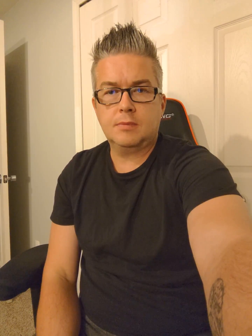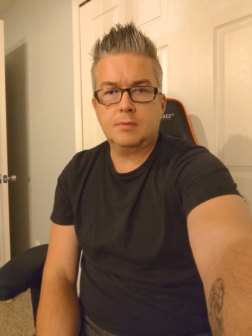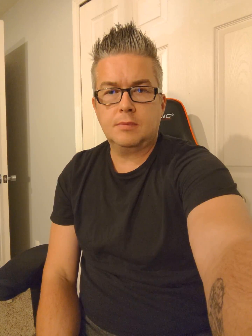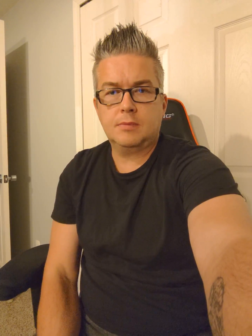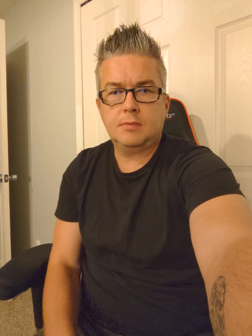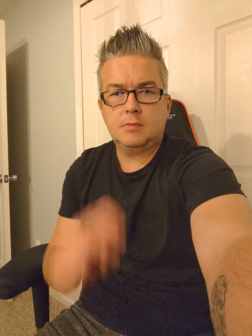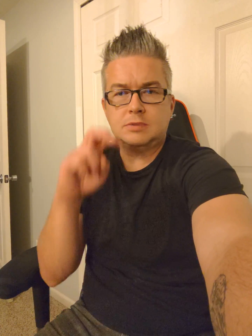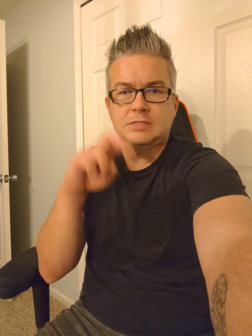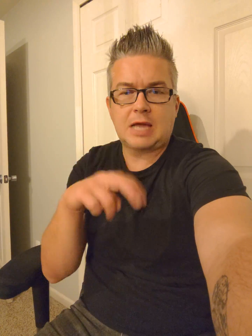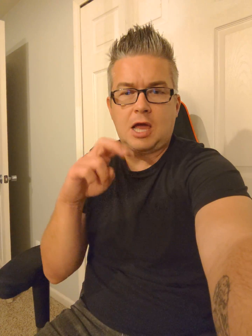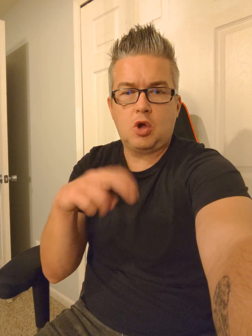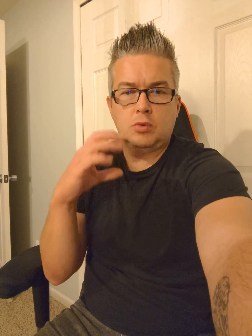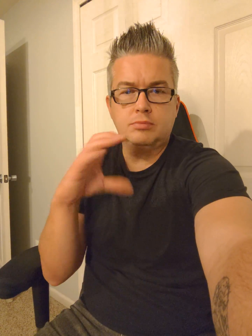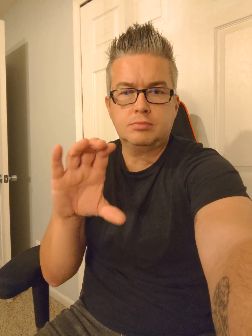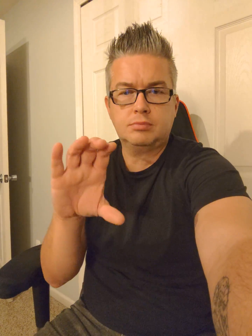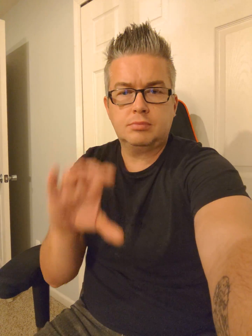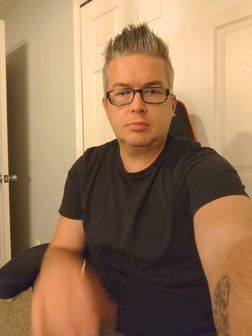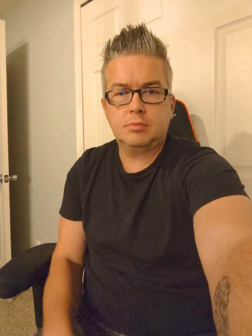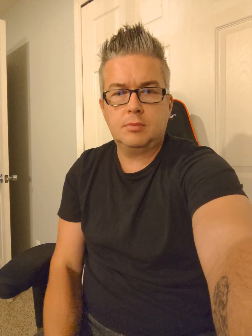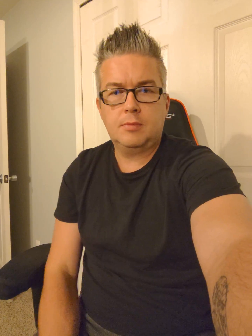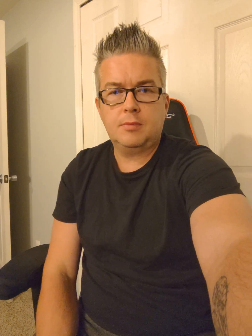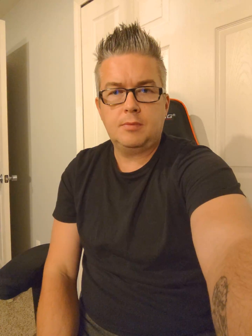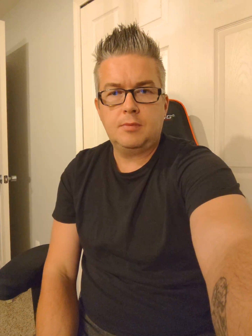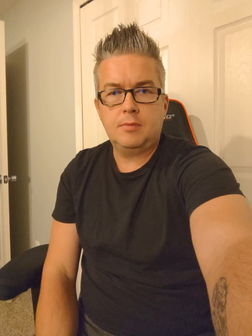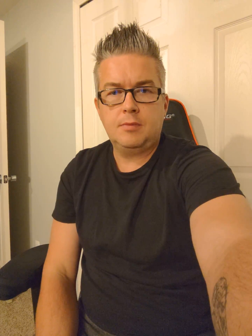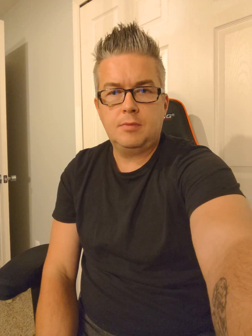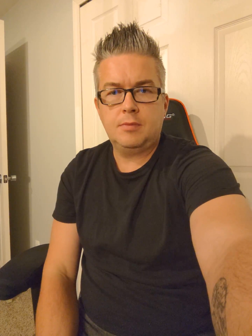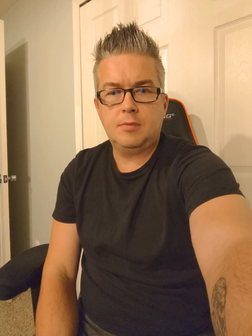potato chip